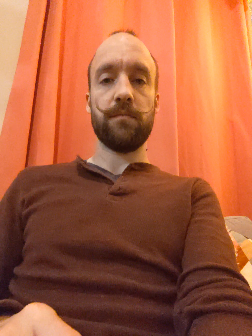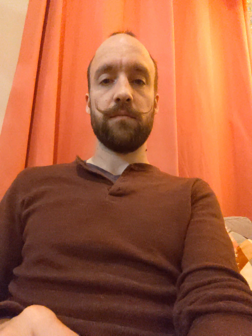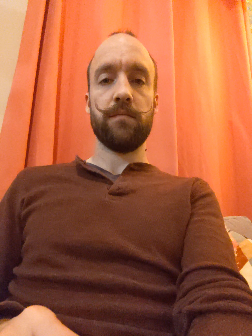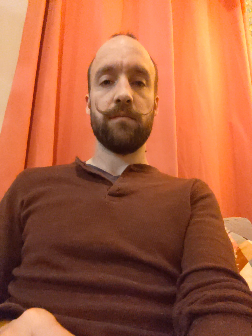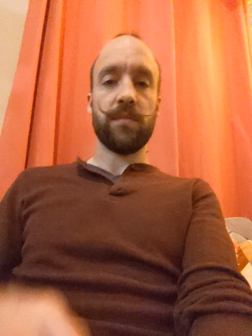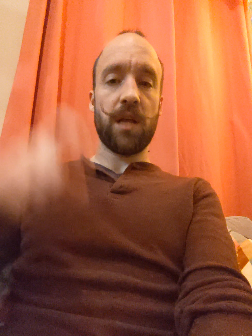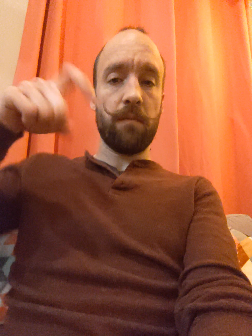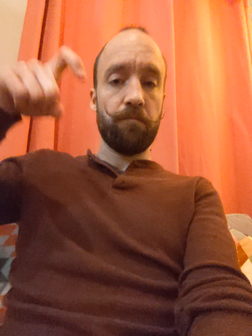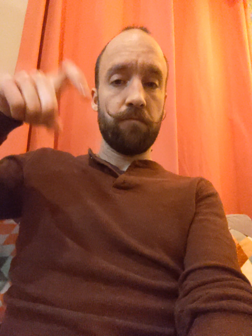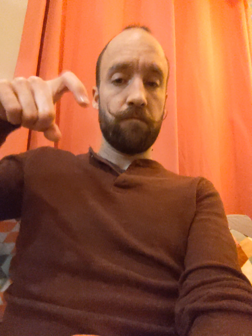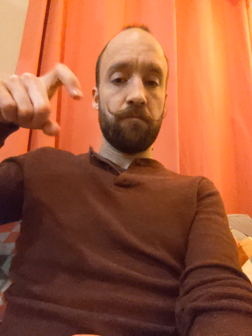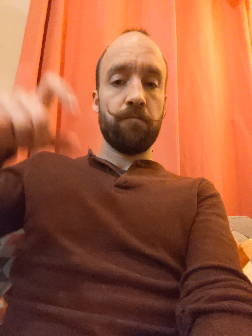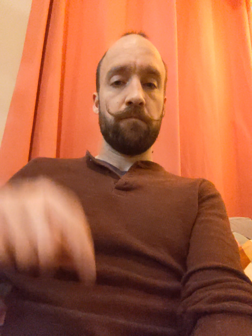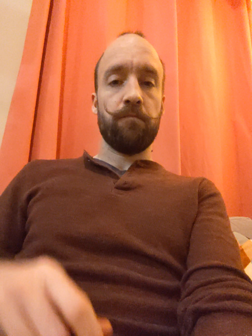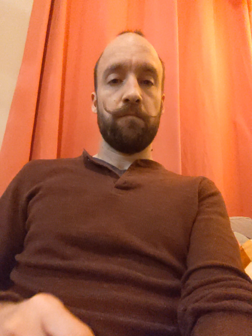time